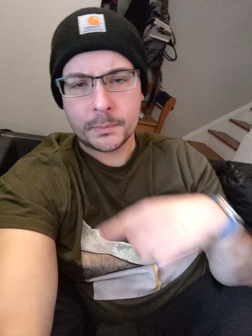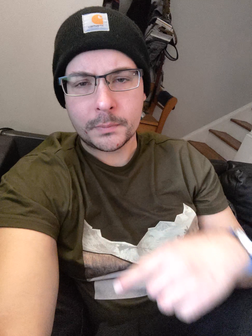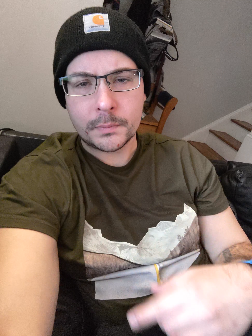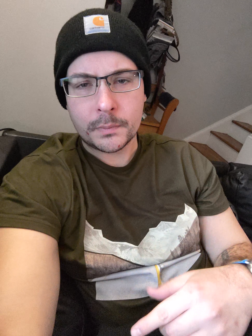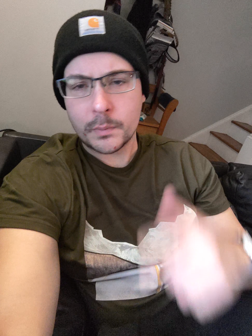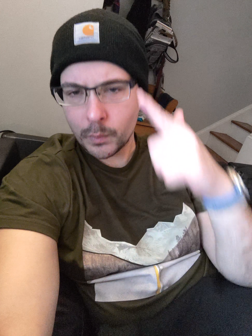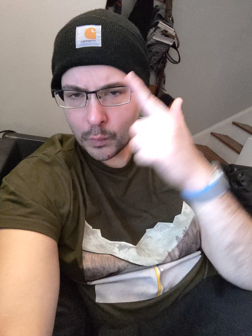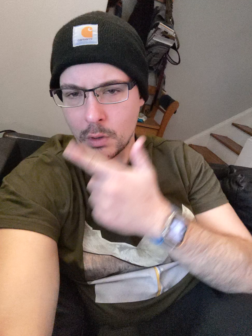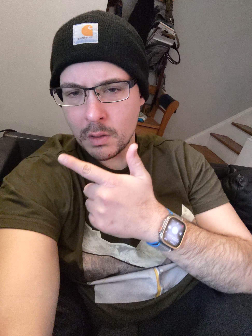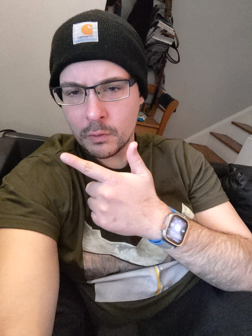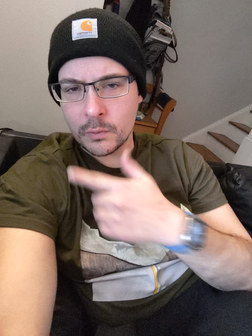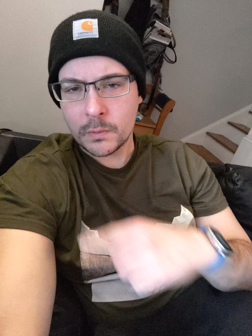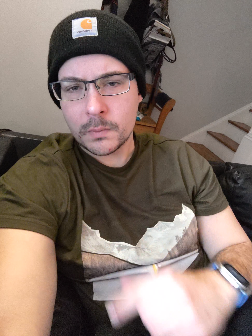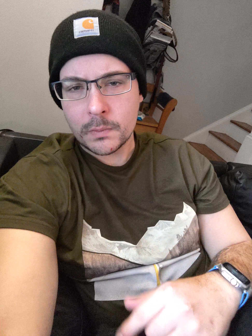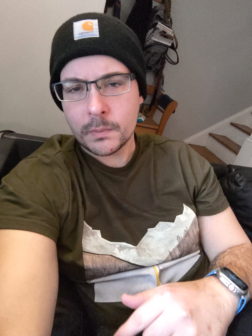brother